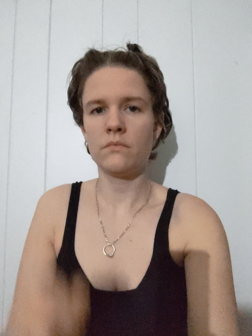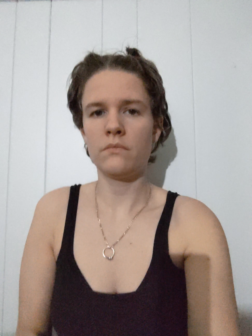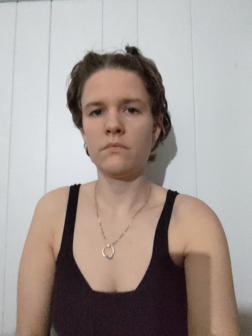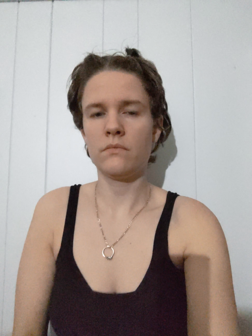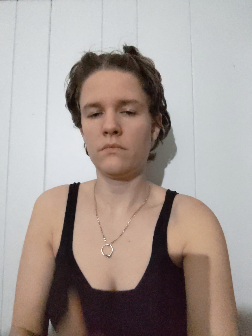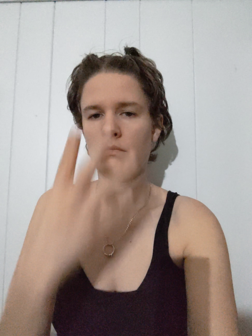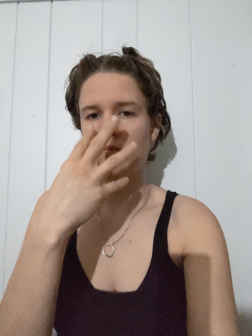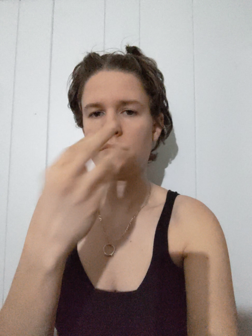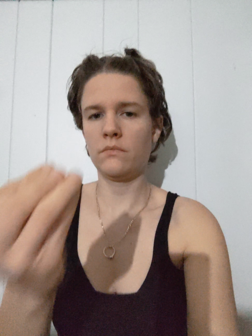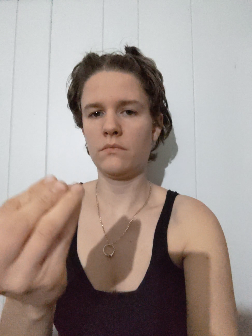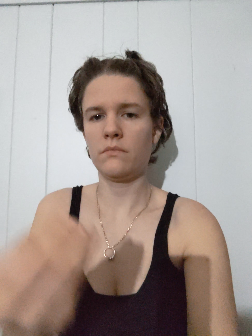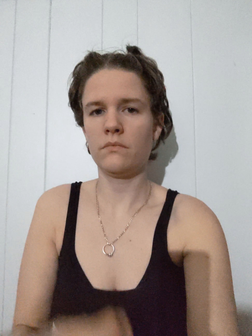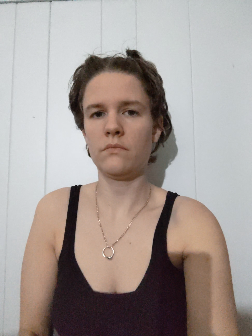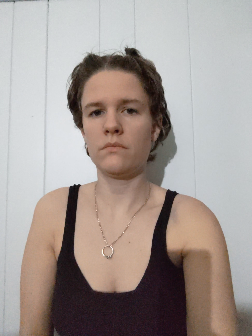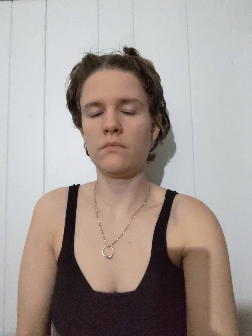wolf